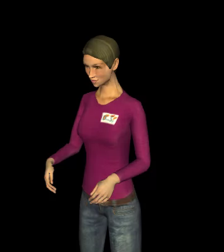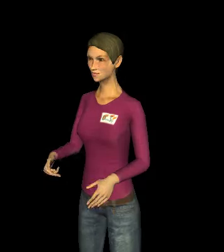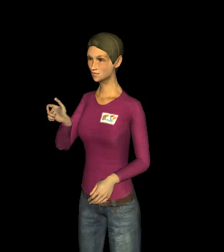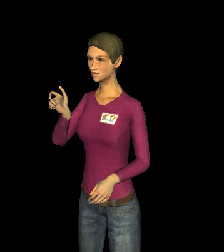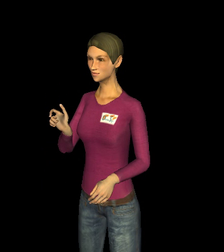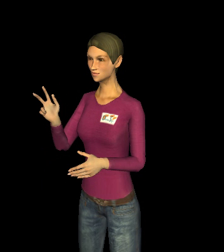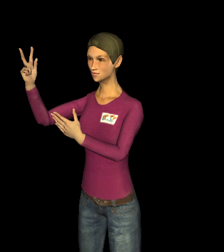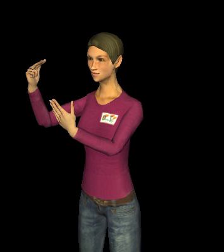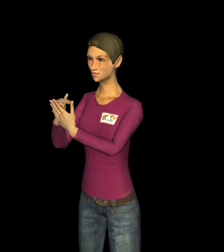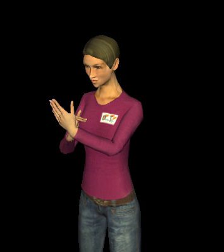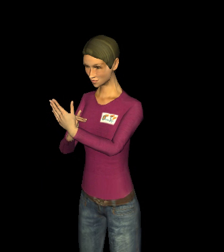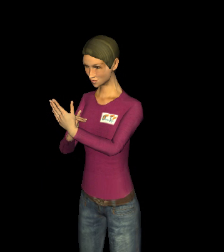فنان